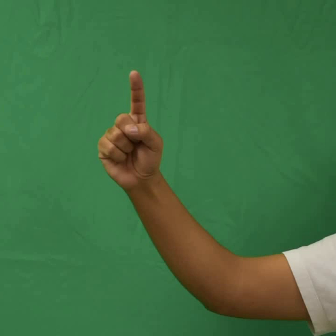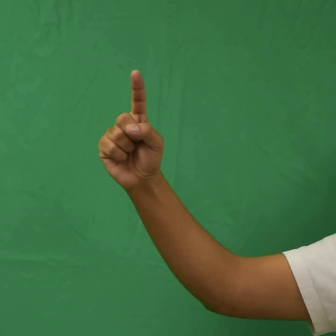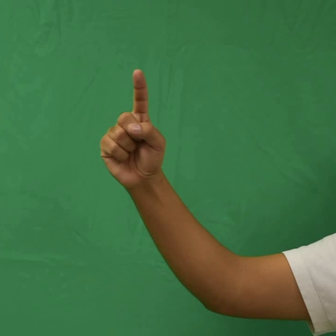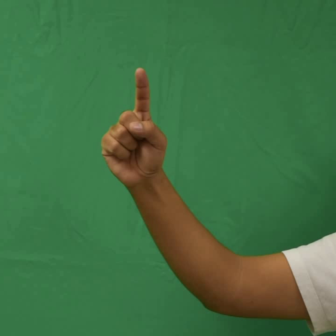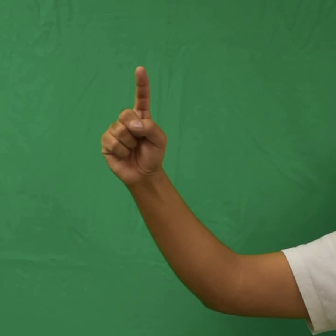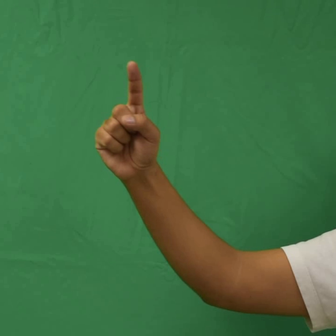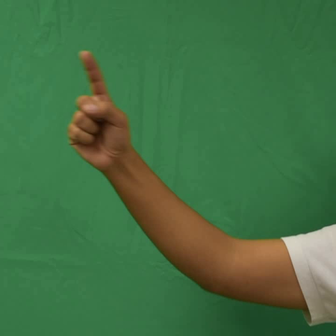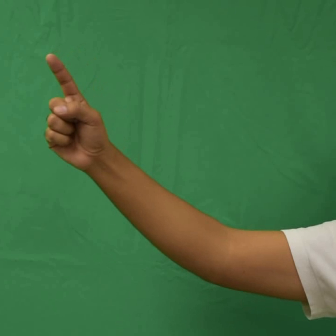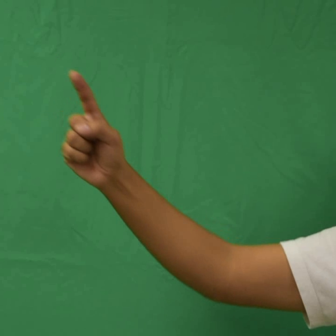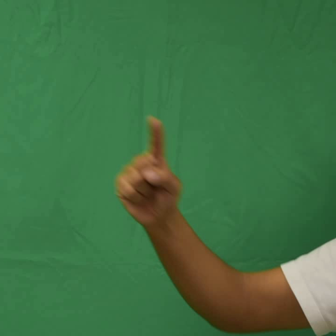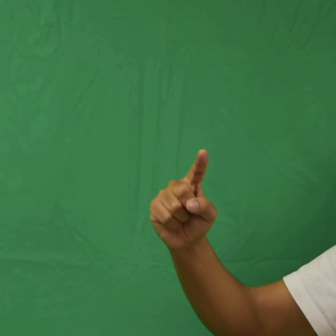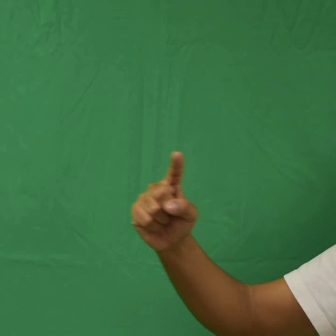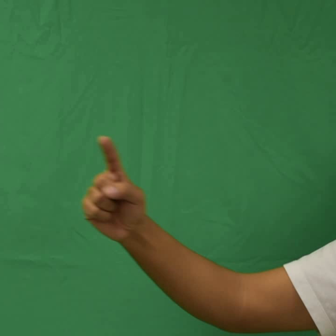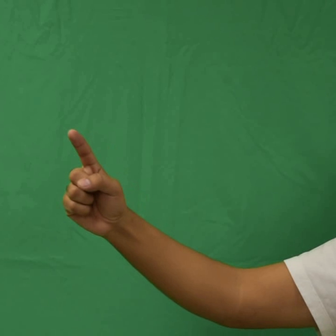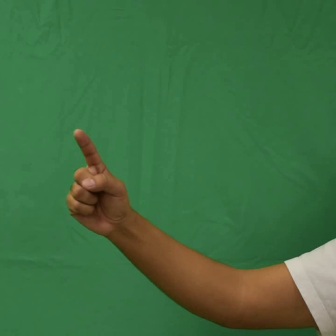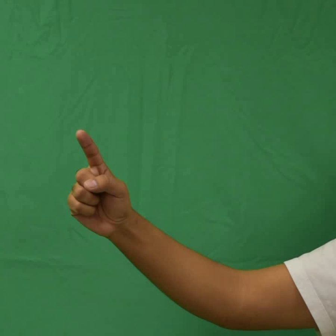Z